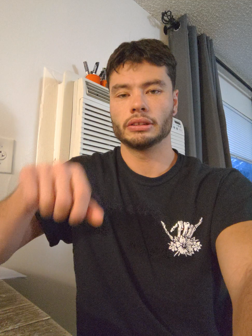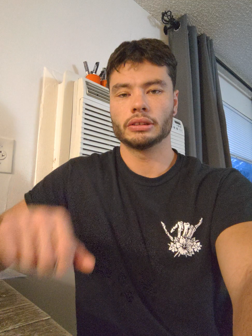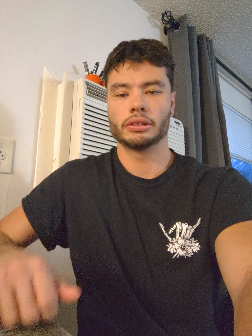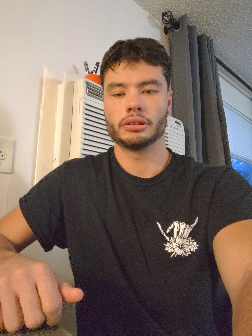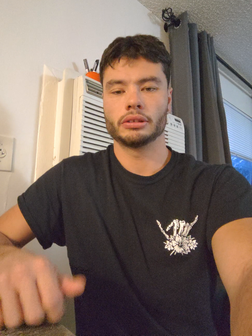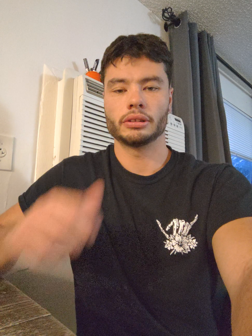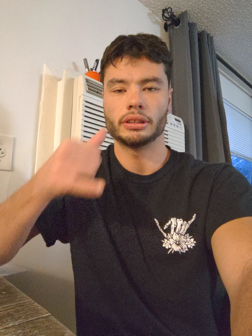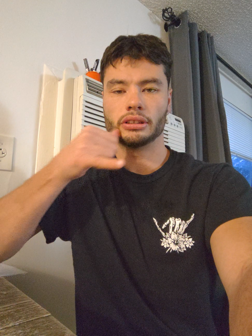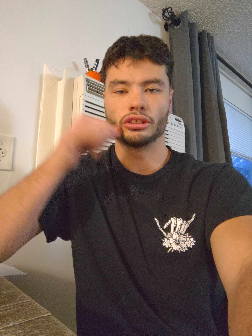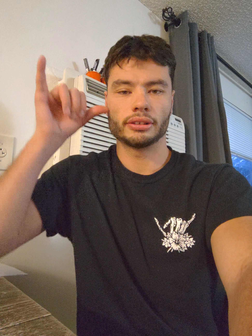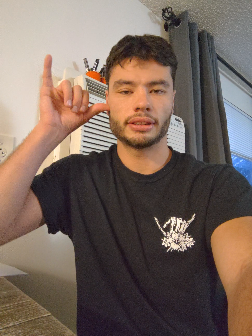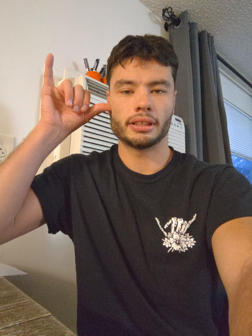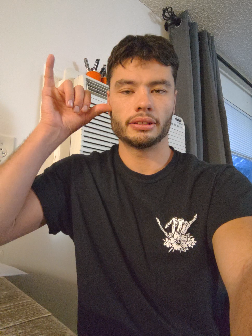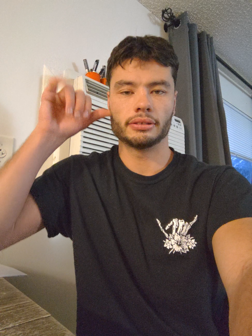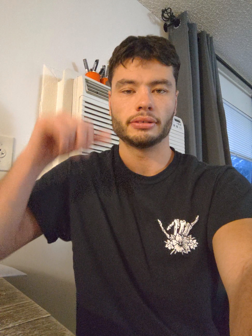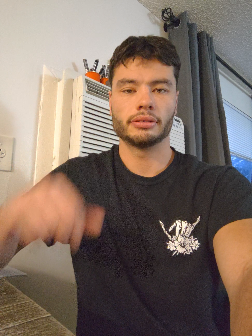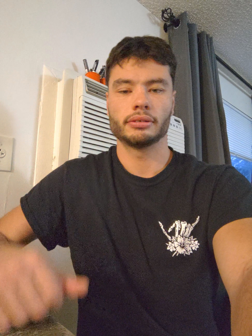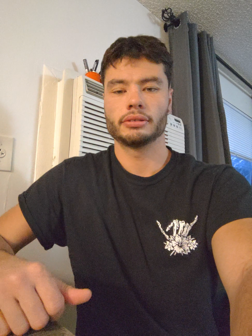yesterday